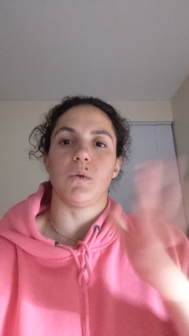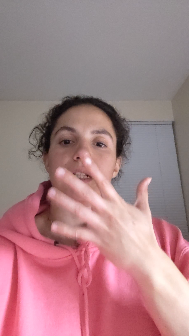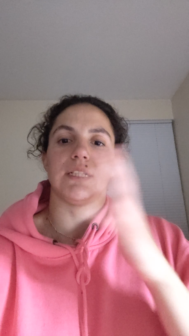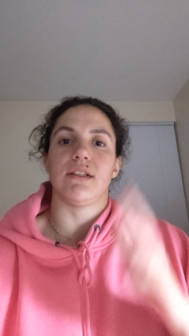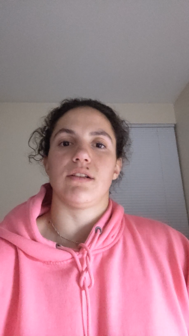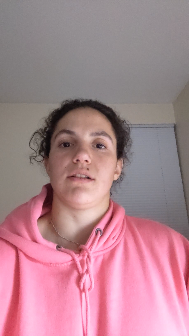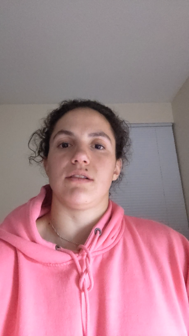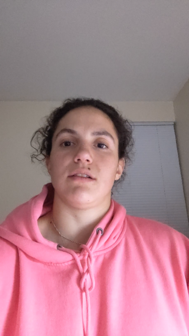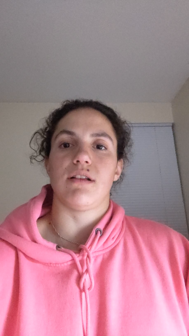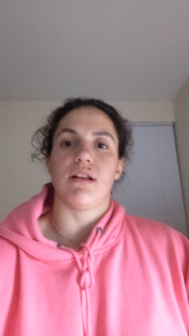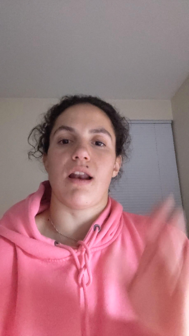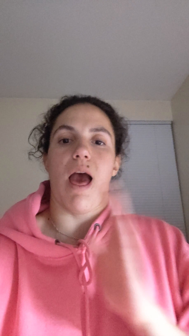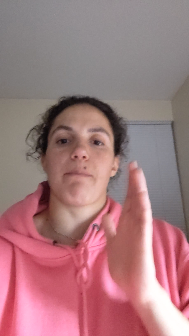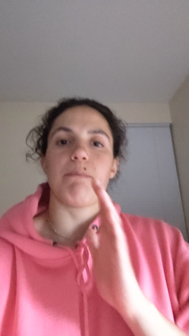clap